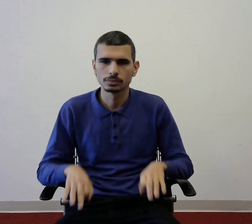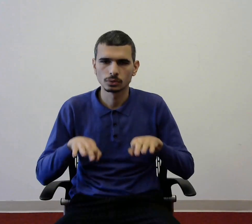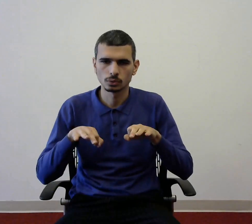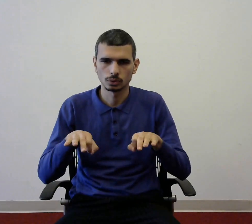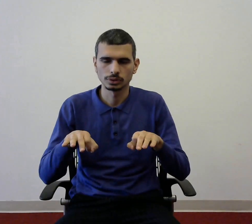avtomobil